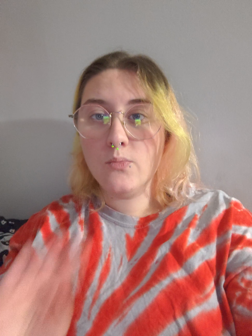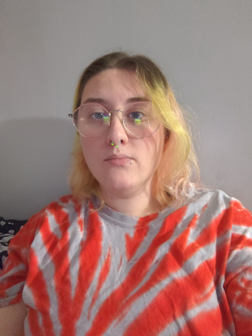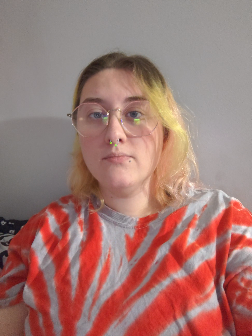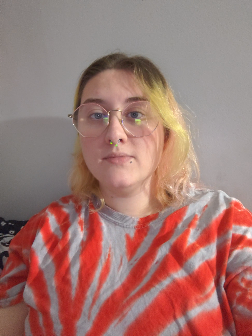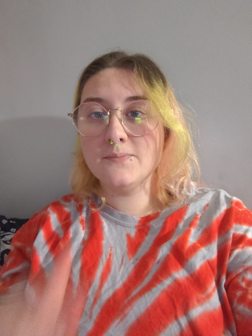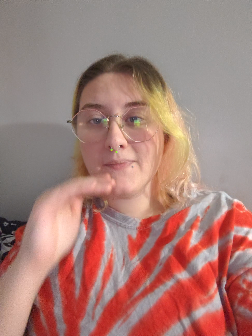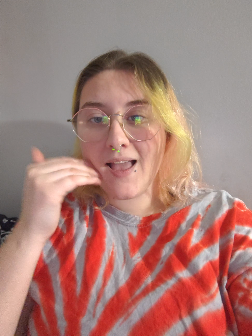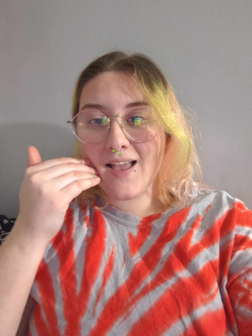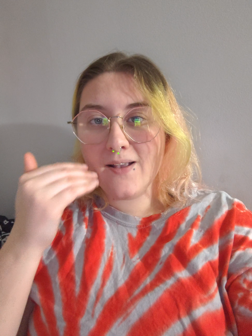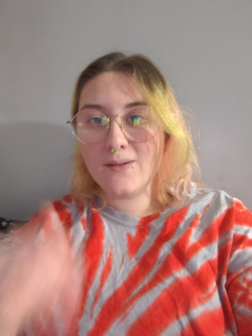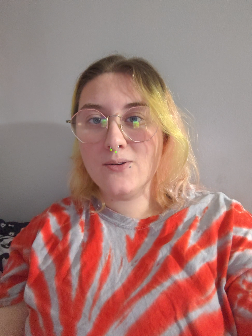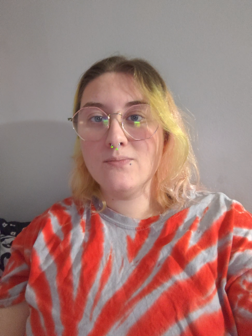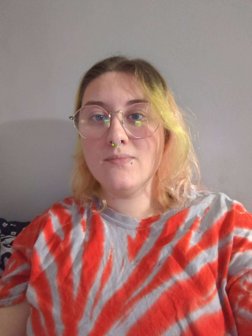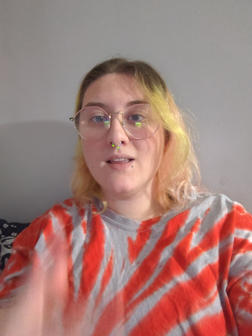smile